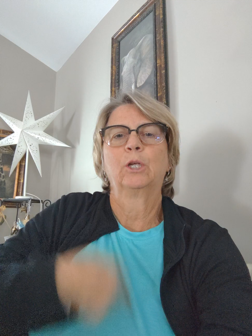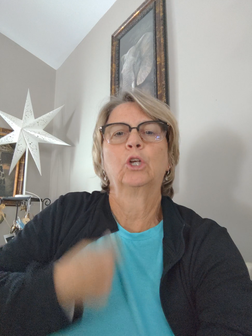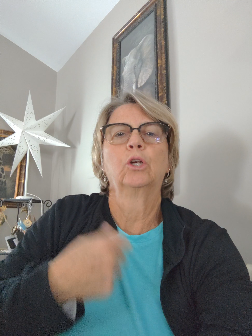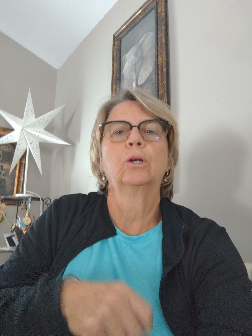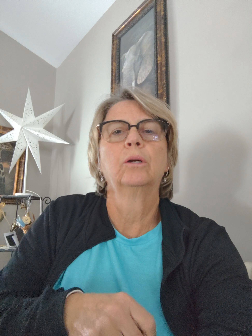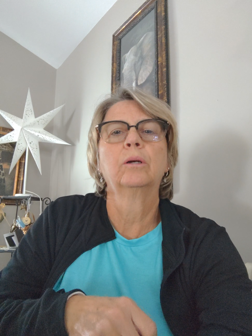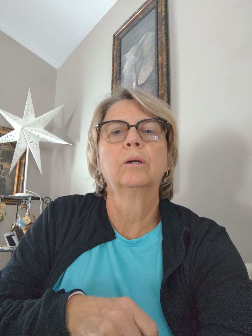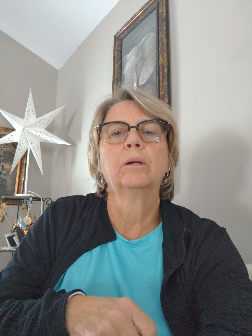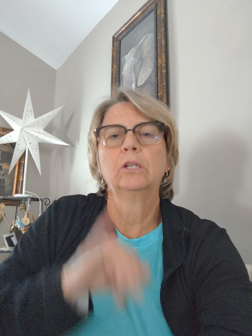zipper